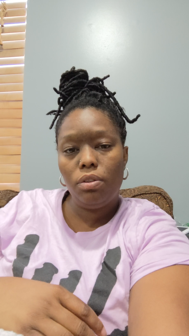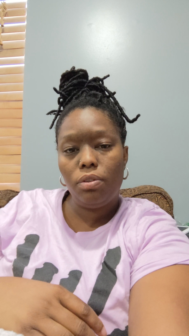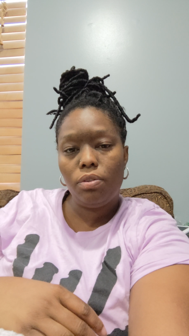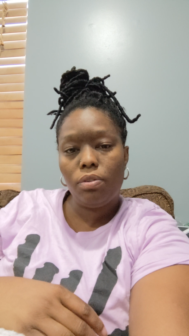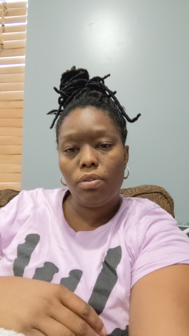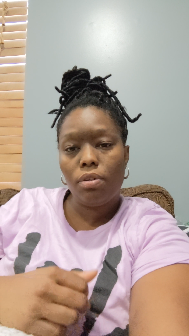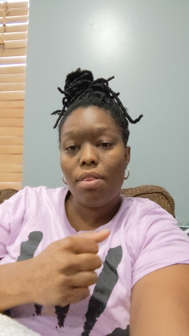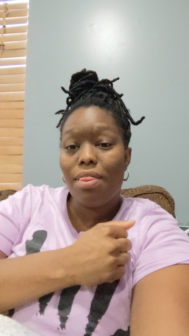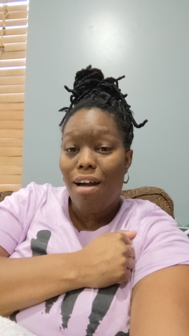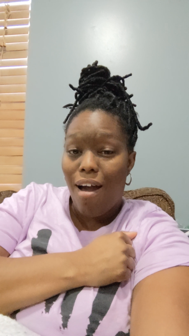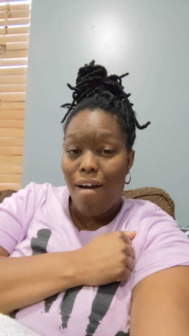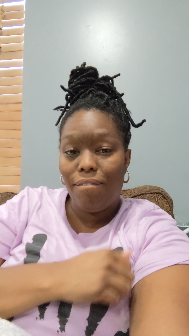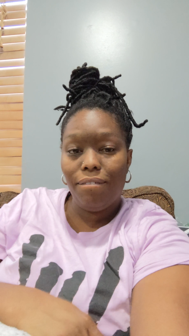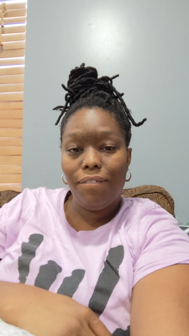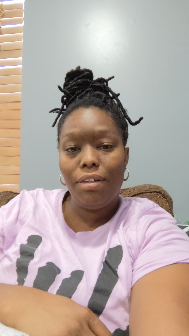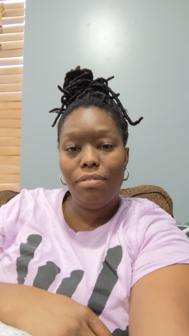love